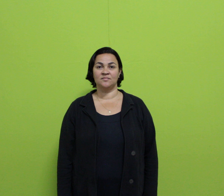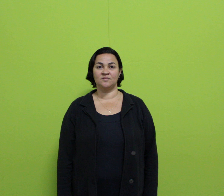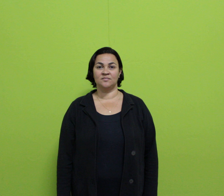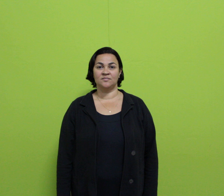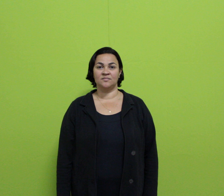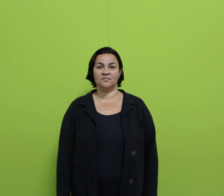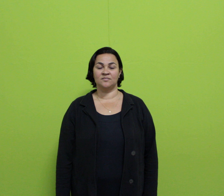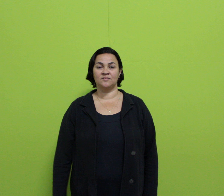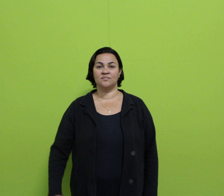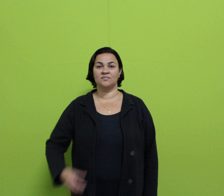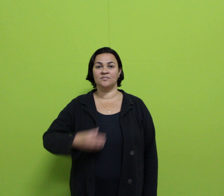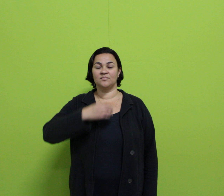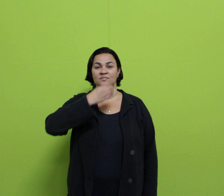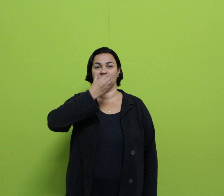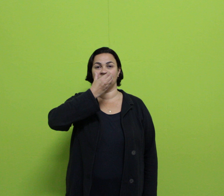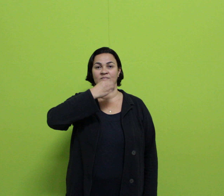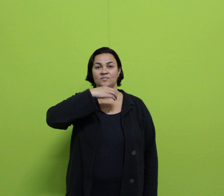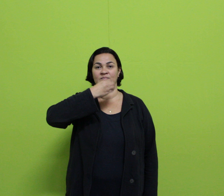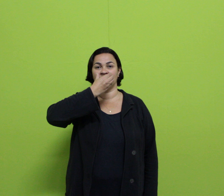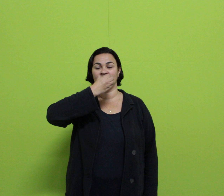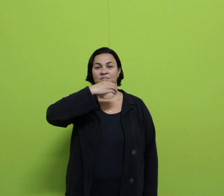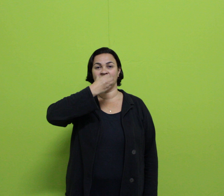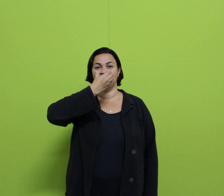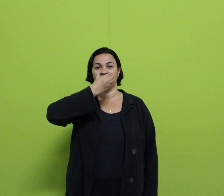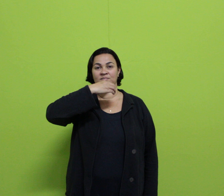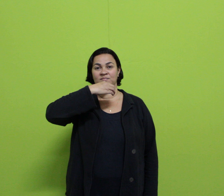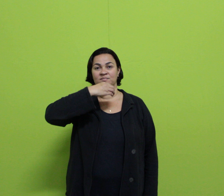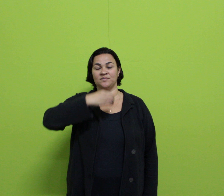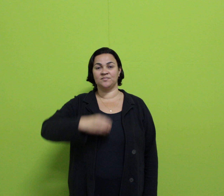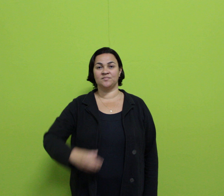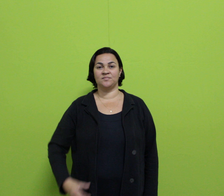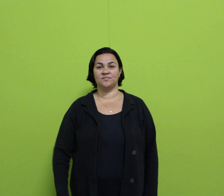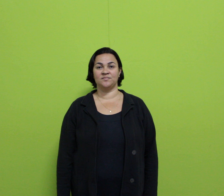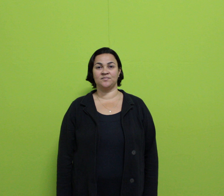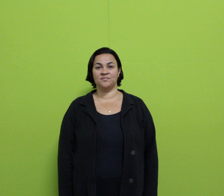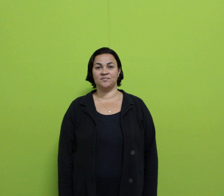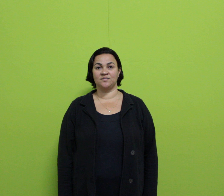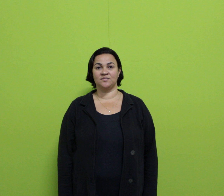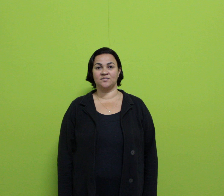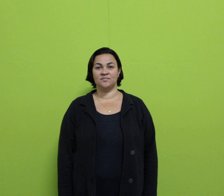maçã